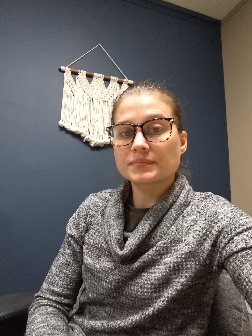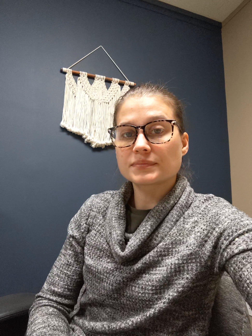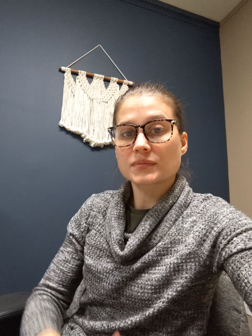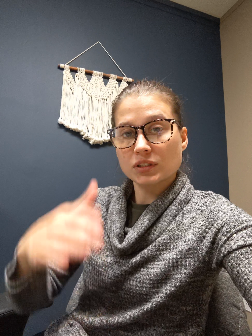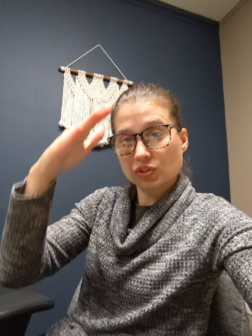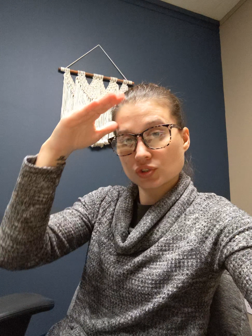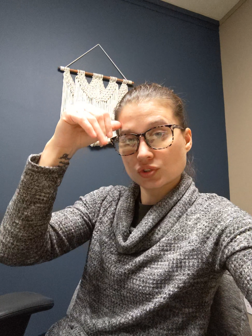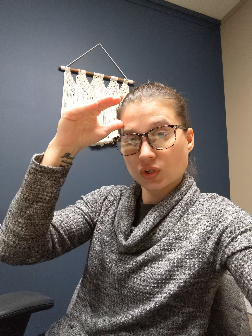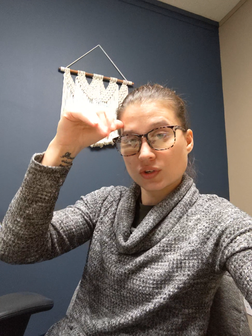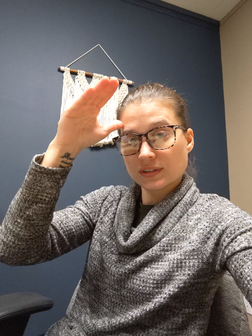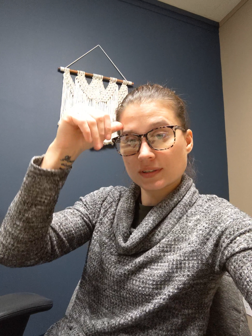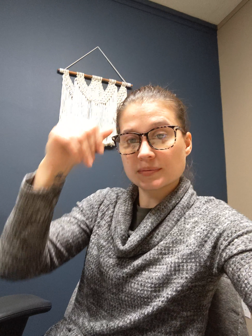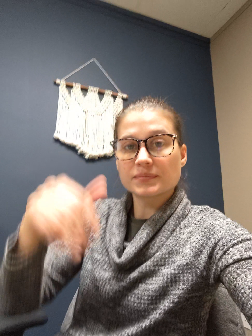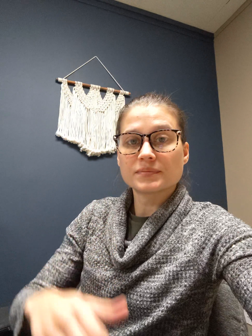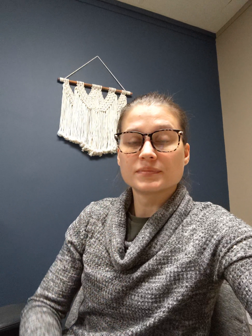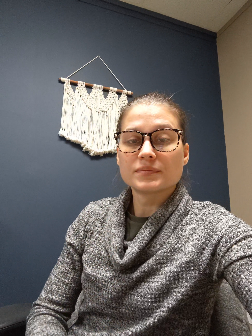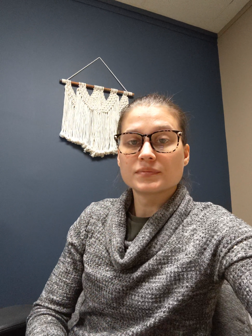donkey